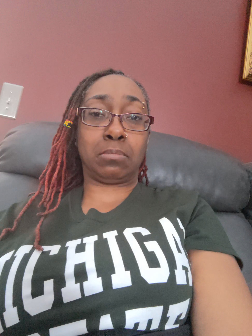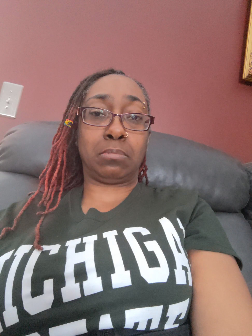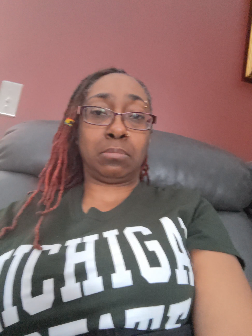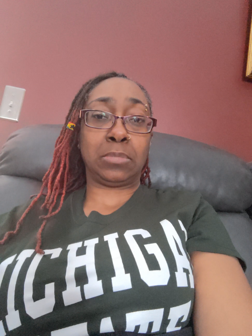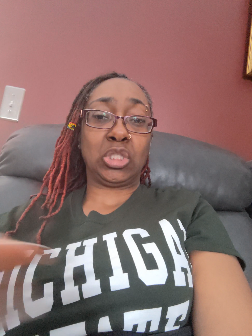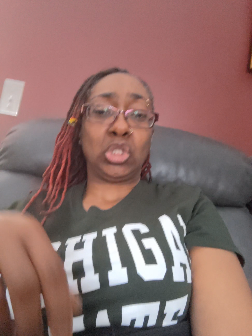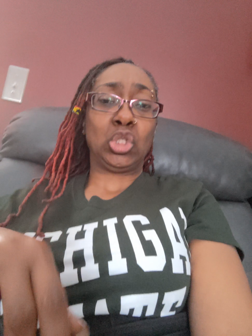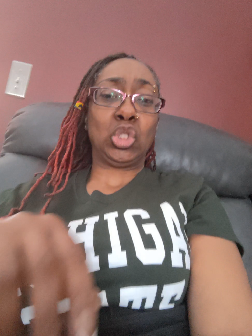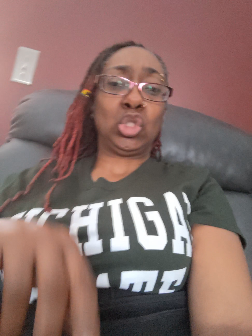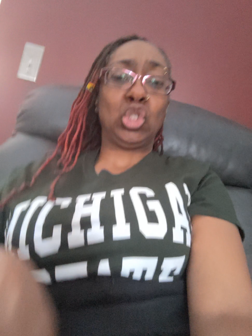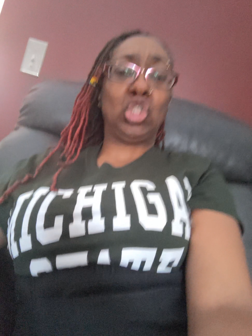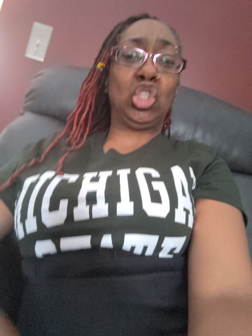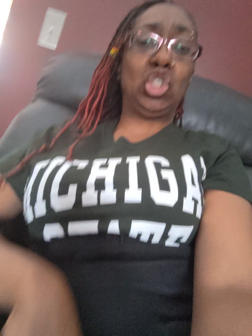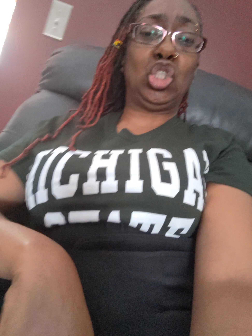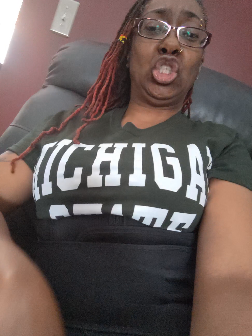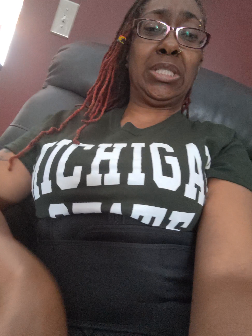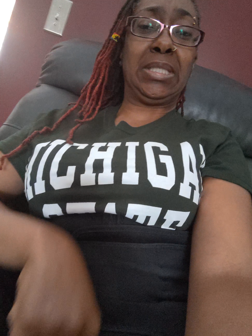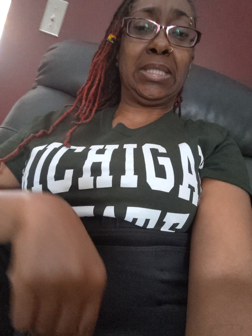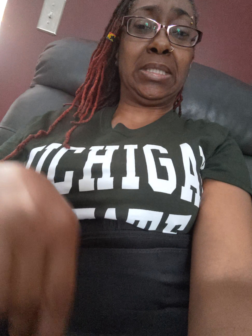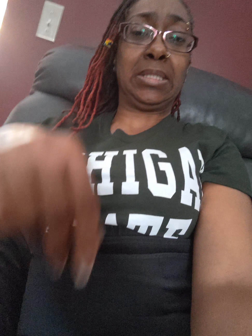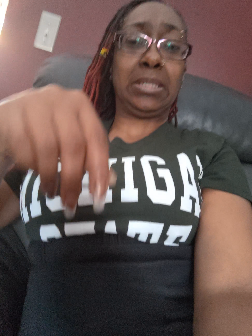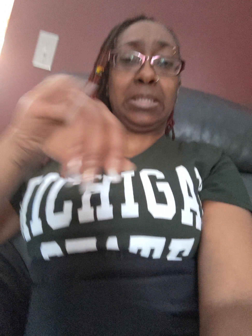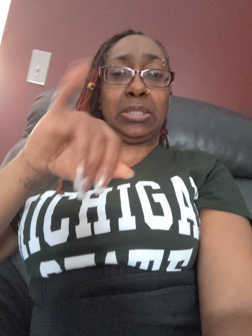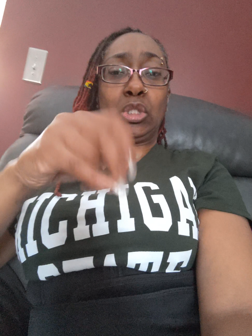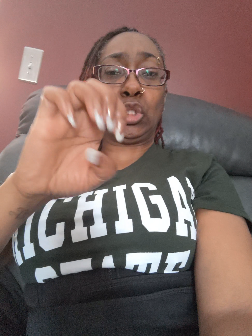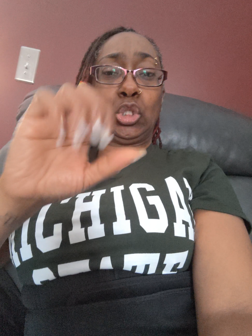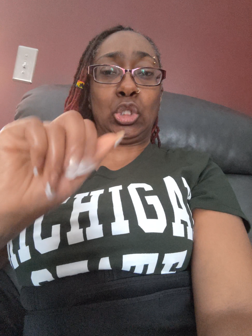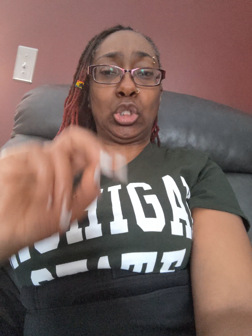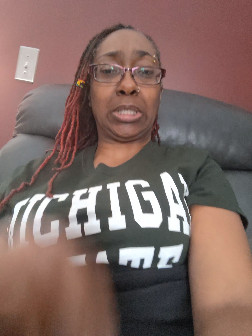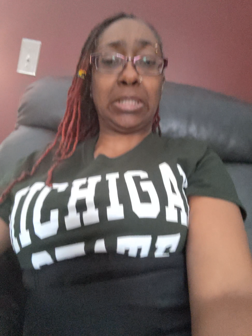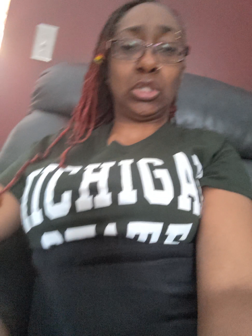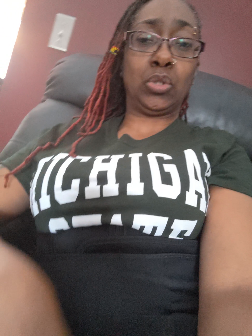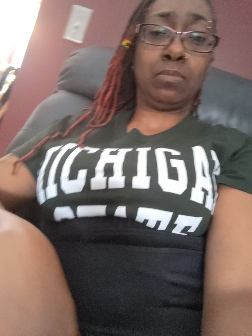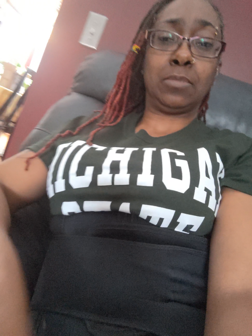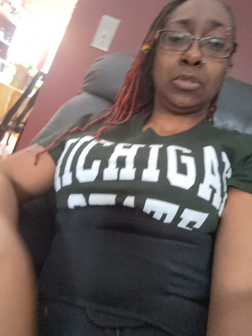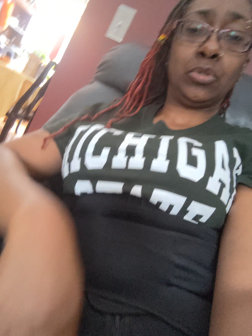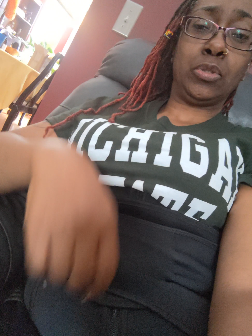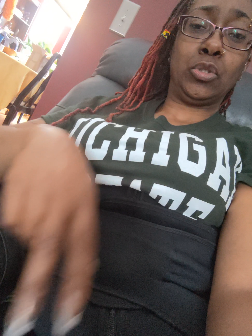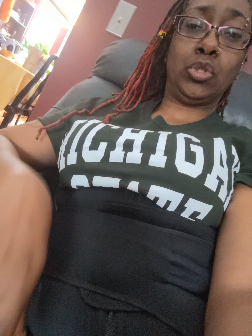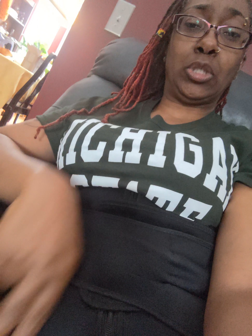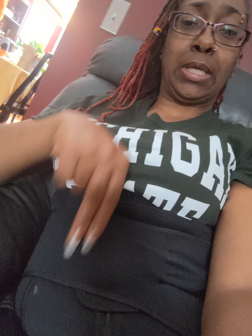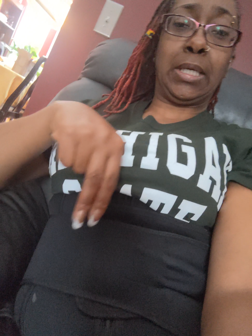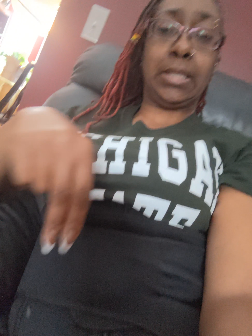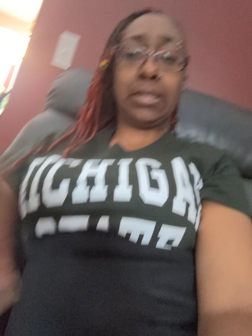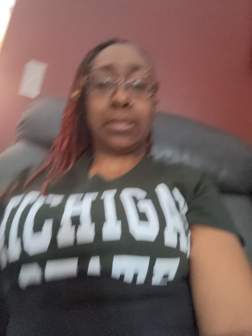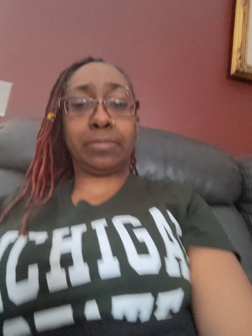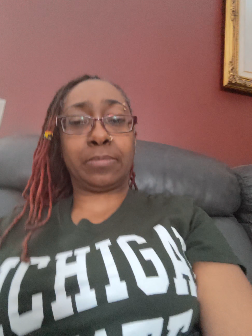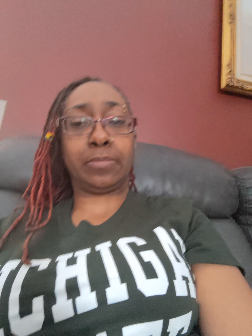jeans